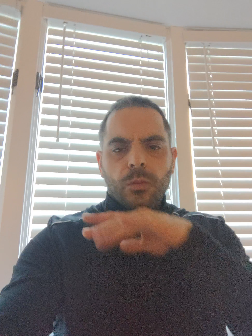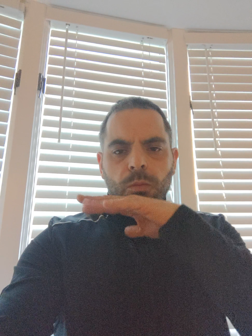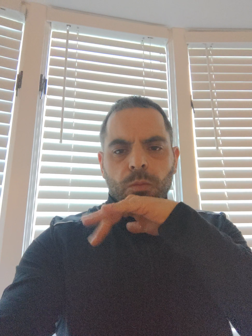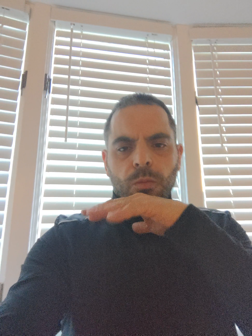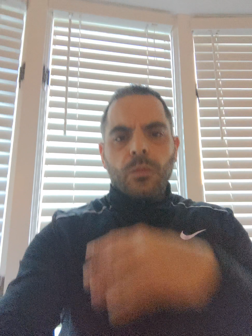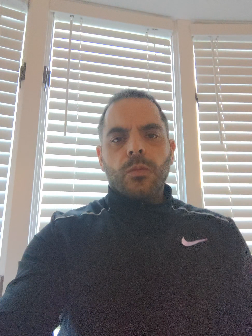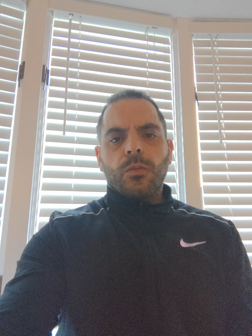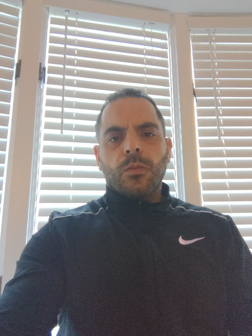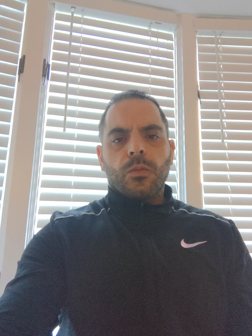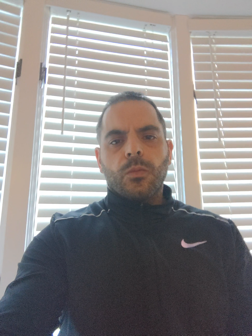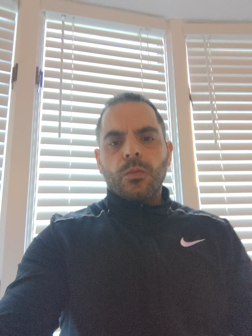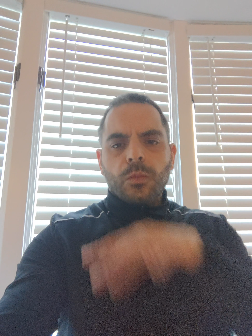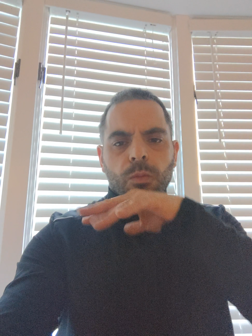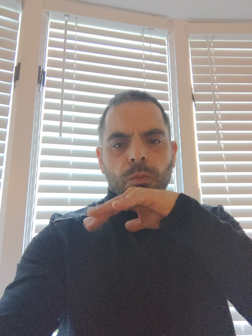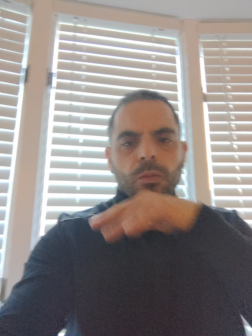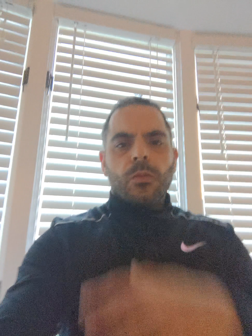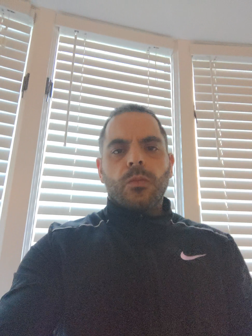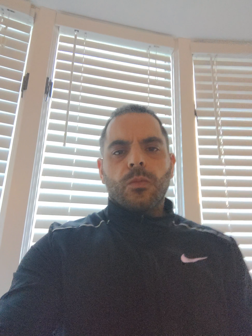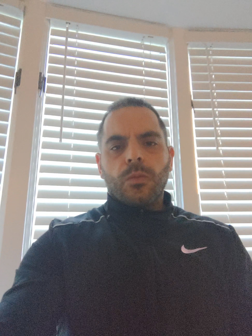dirty